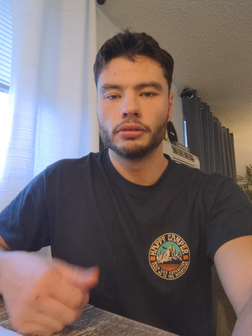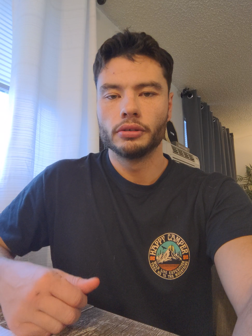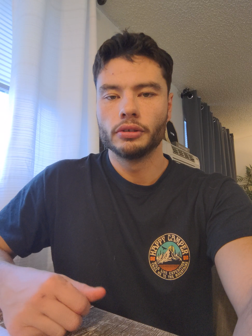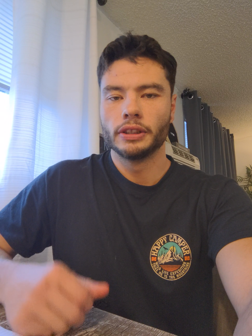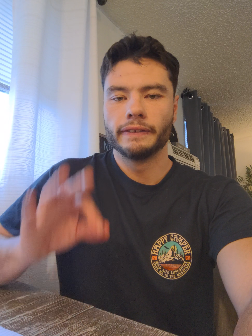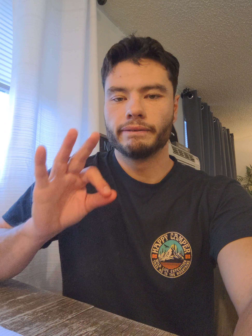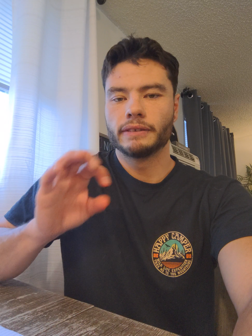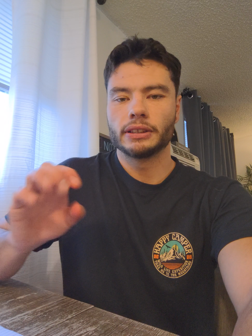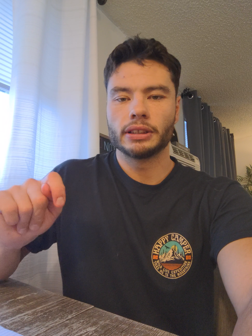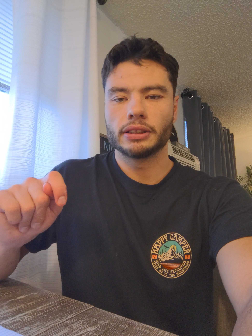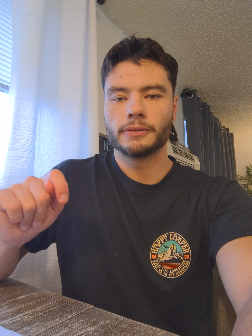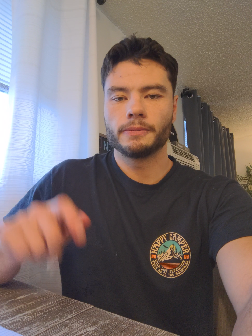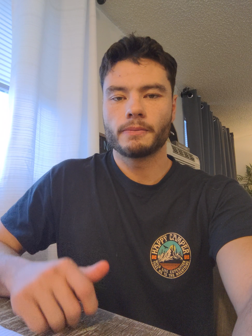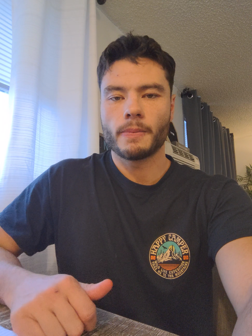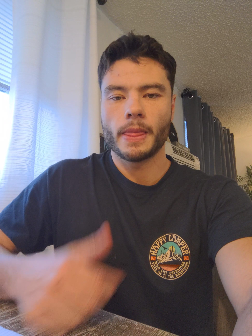feet